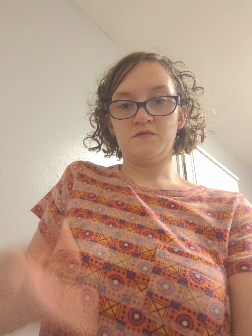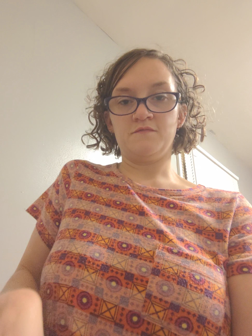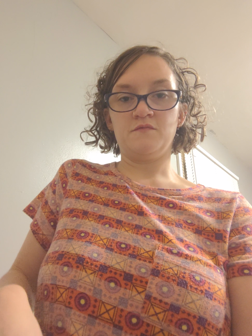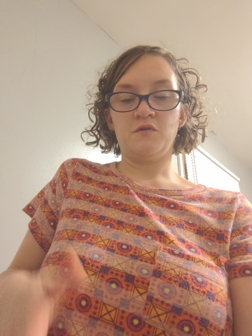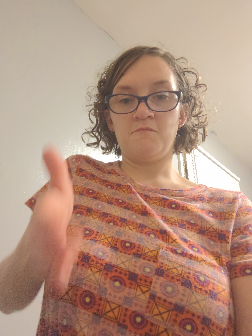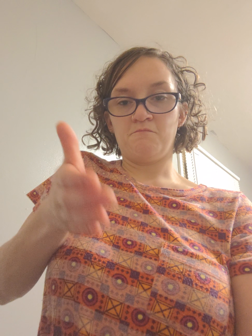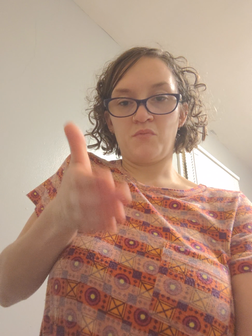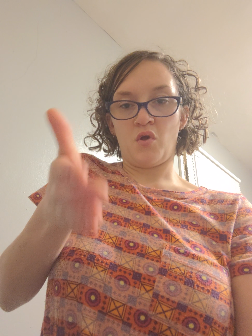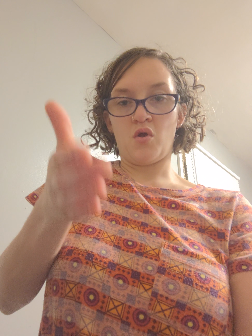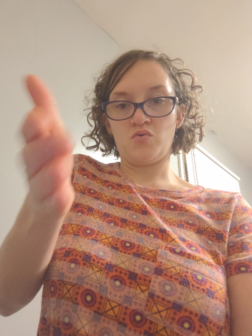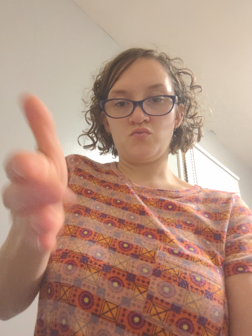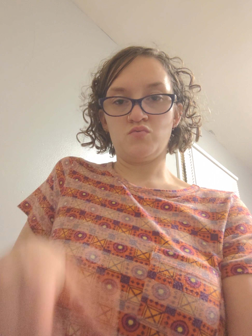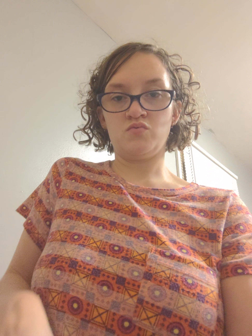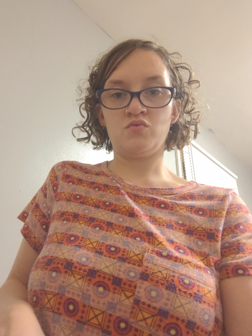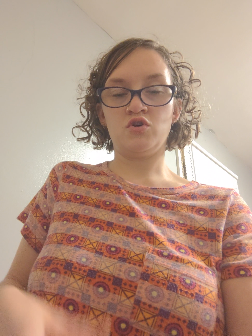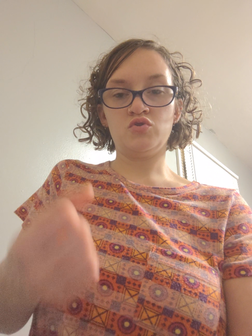boat